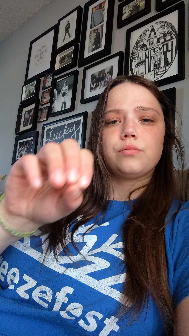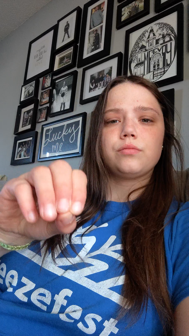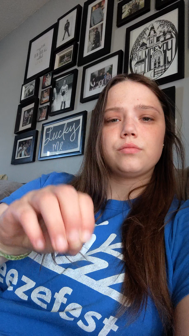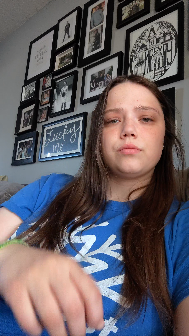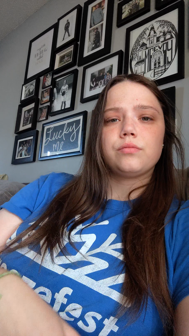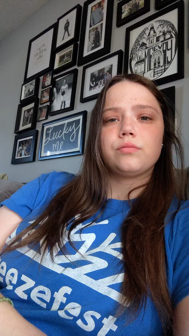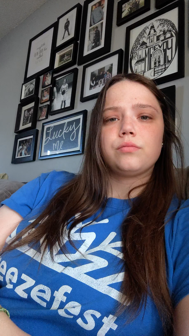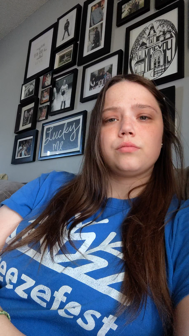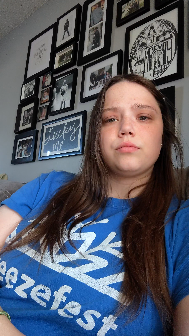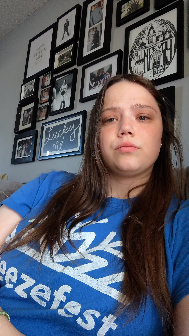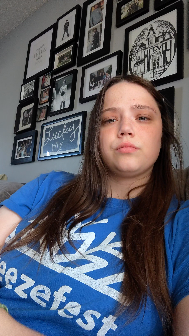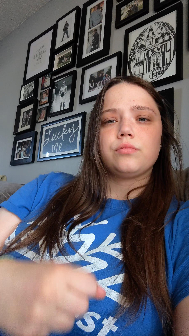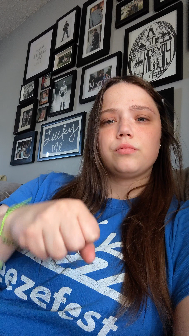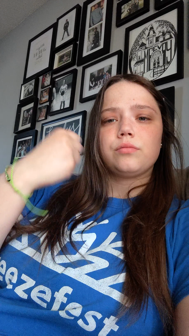break